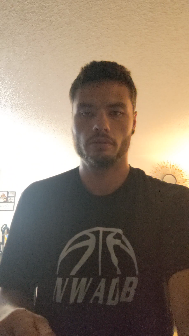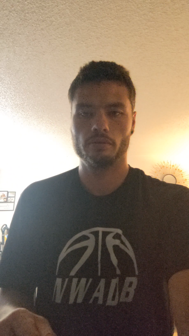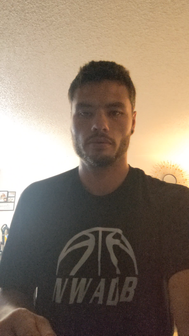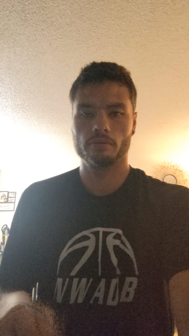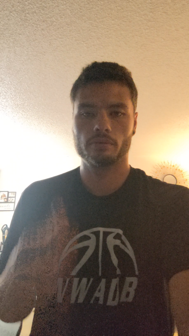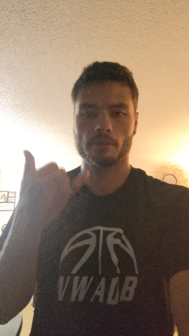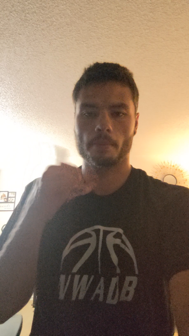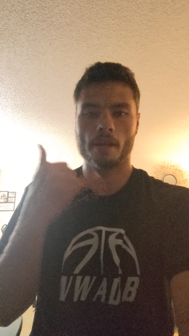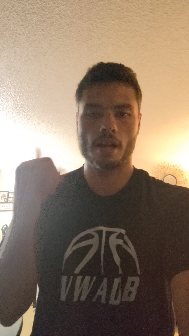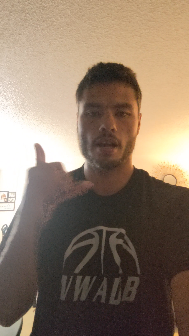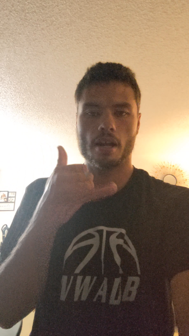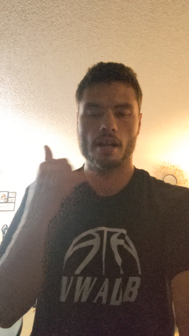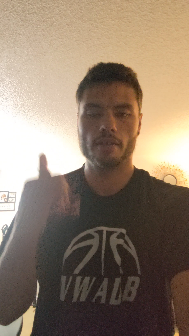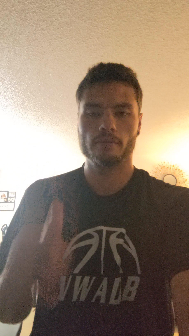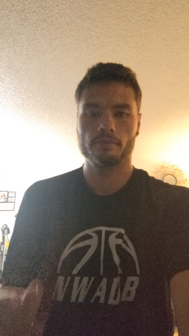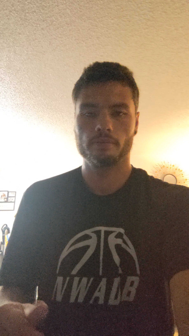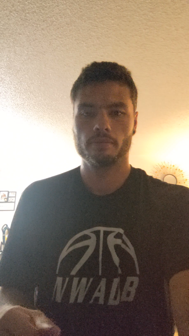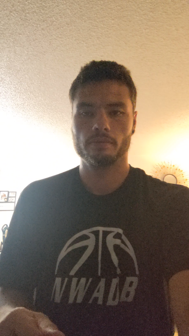play